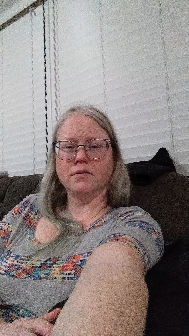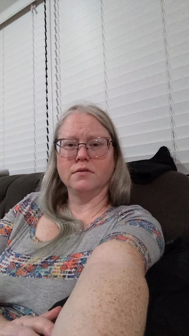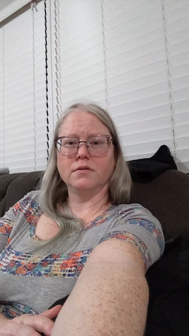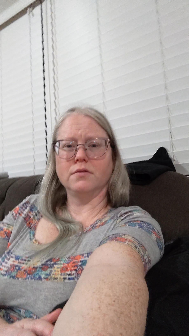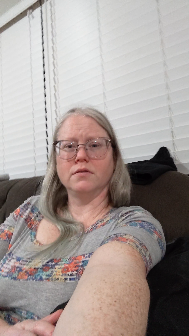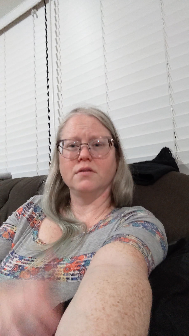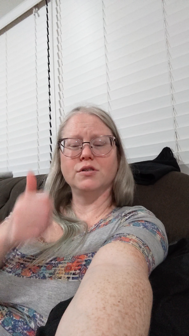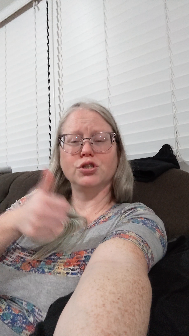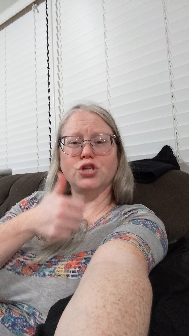chase